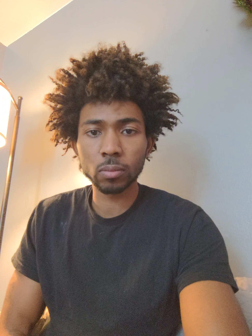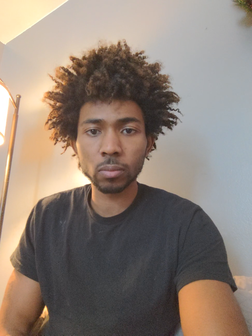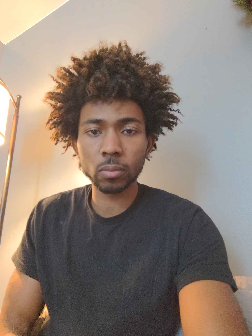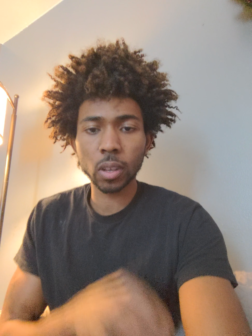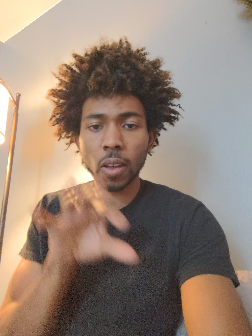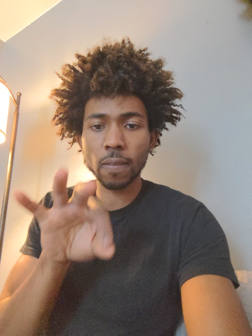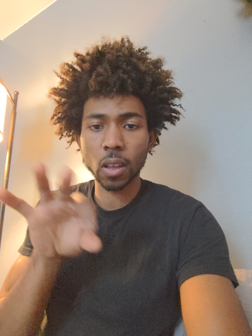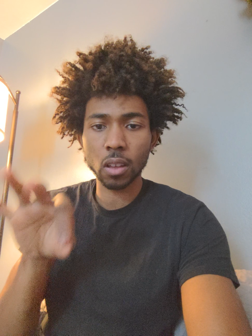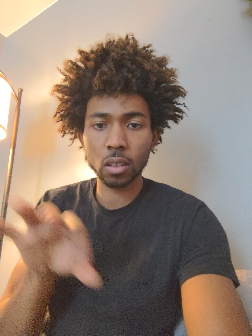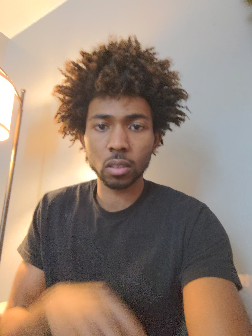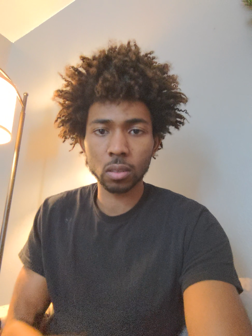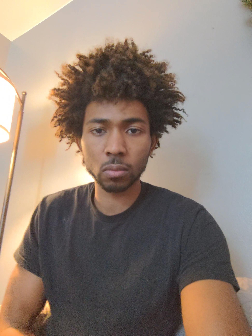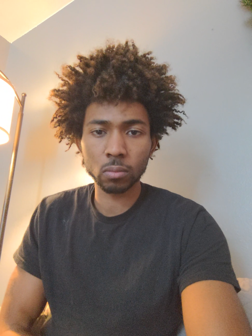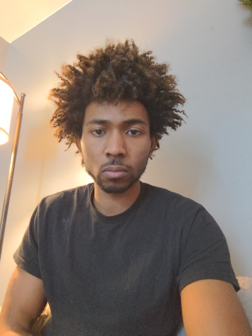french fries